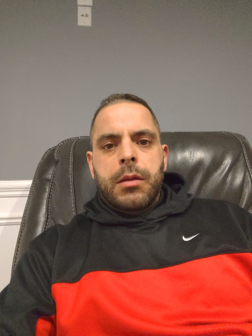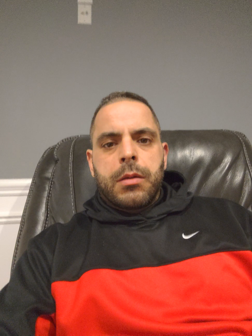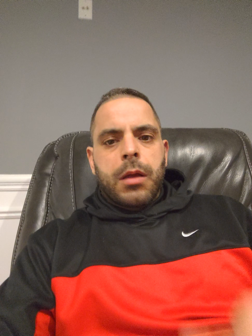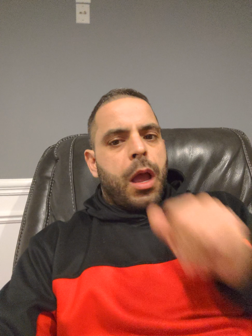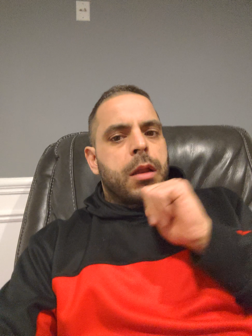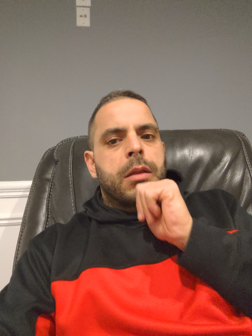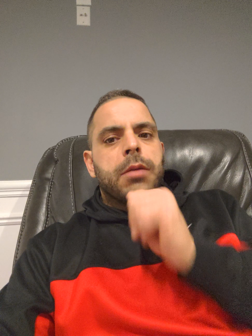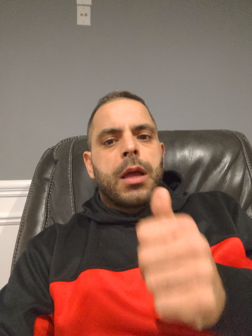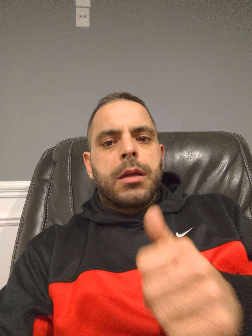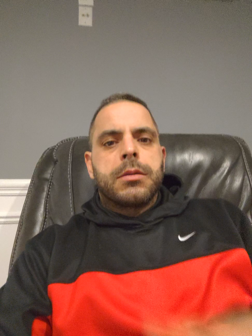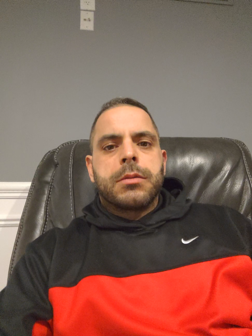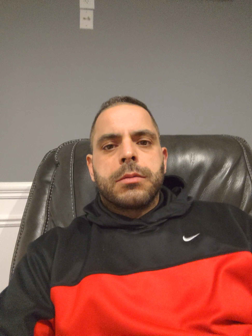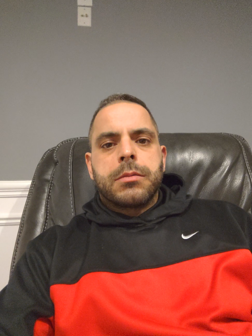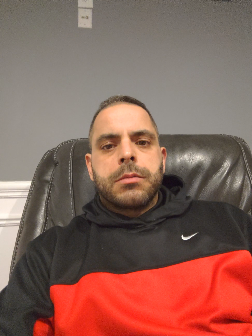not